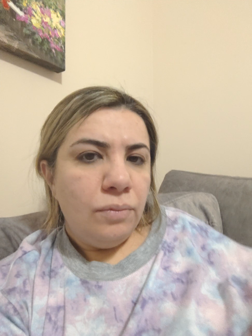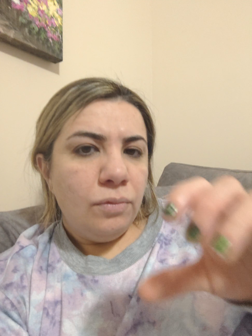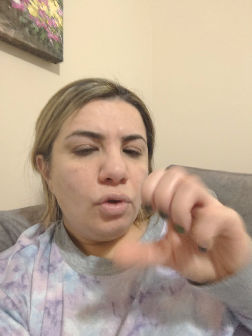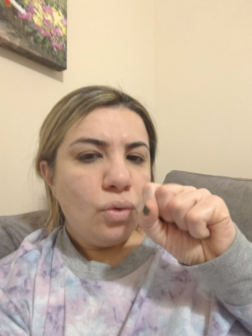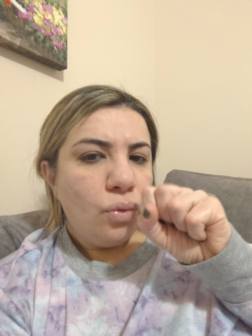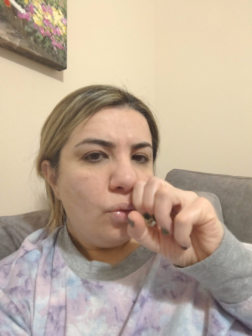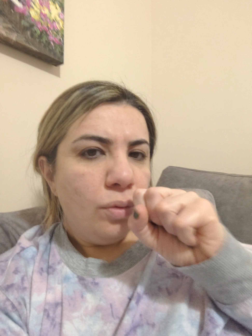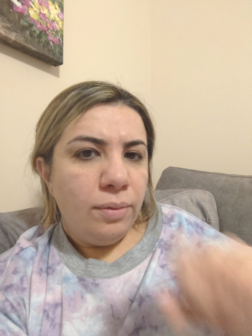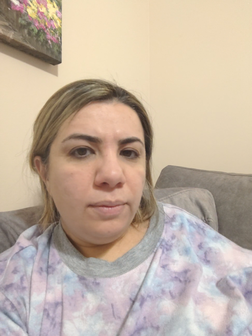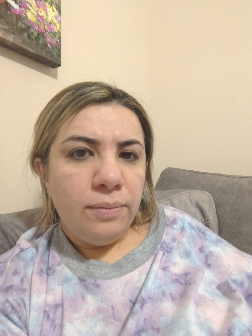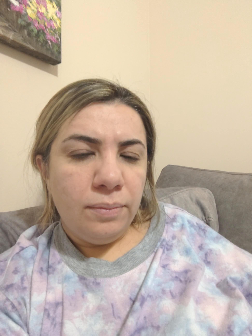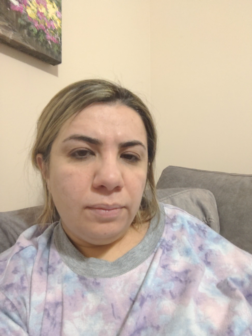orange